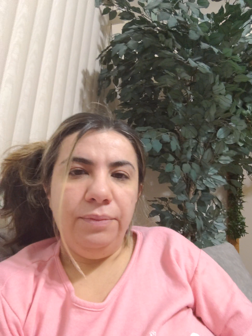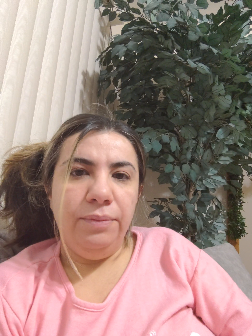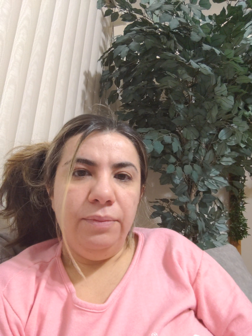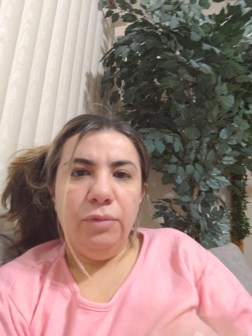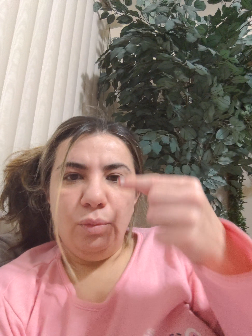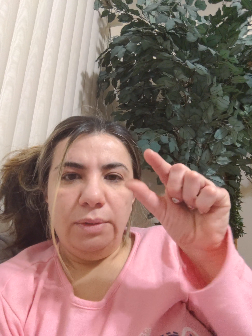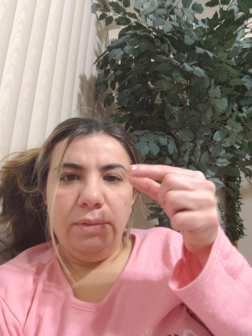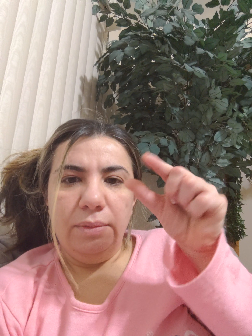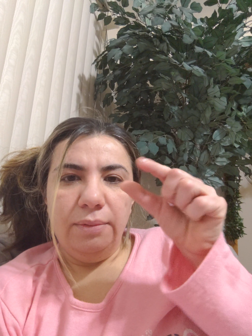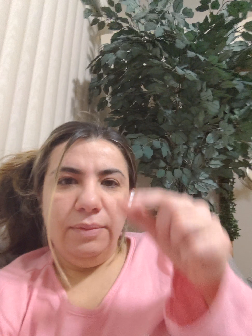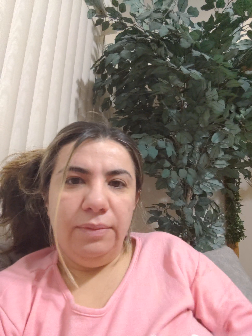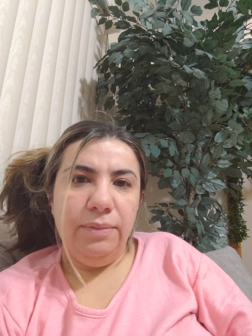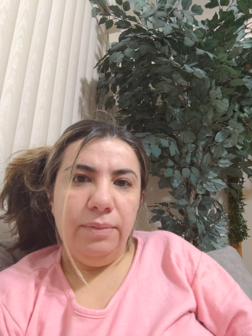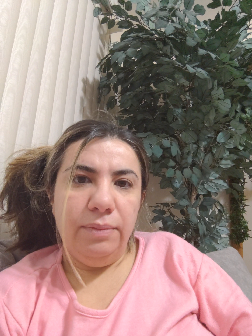green